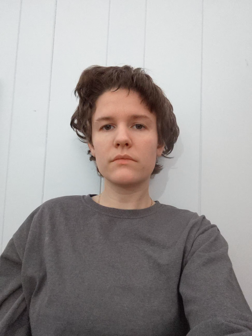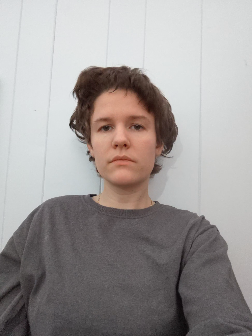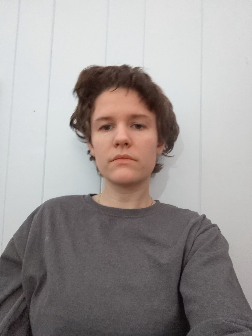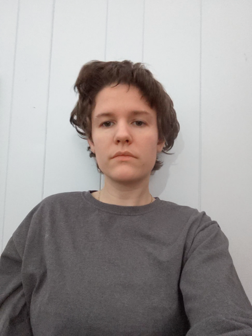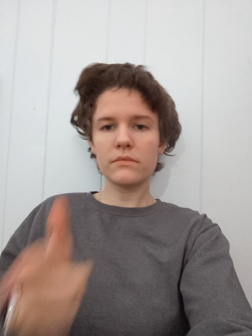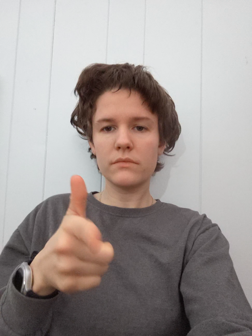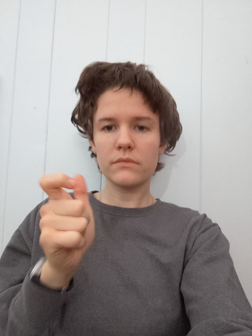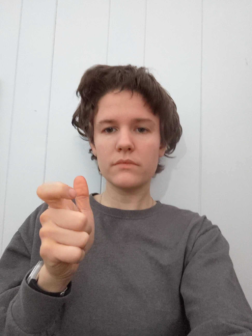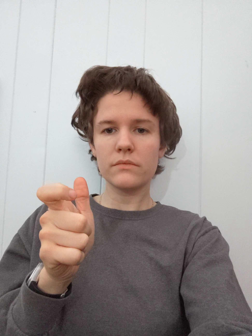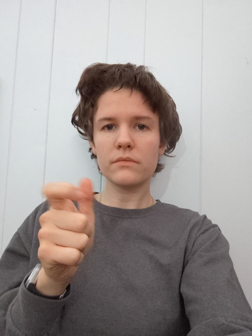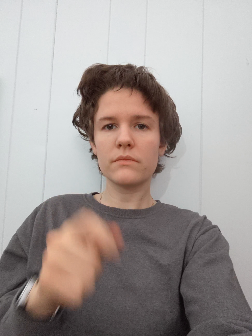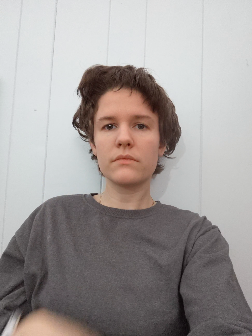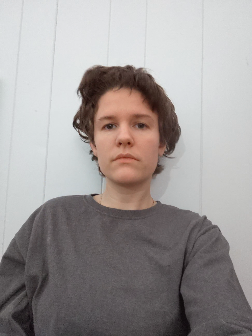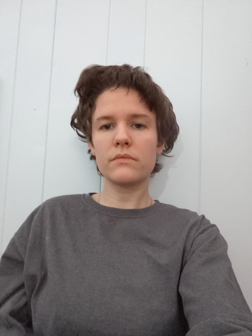fast